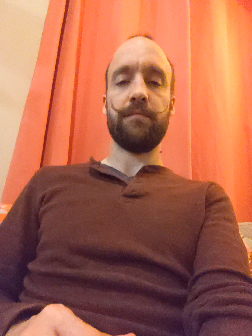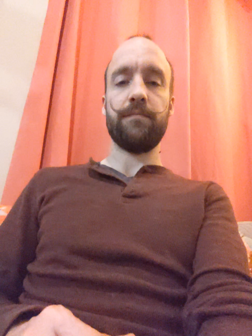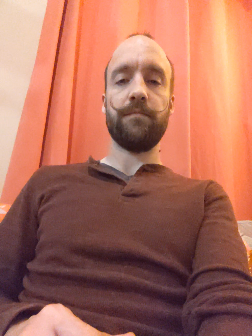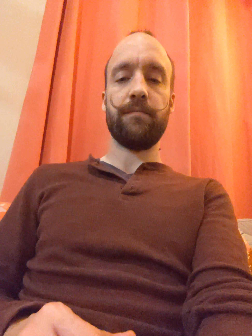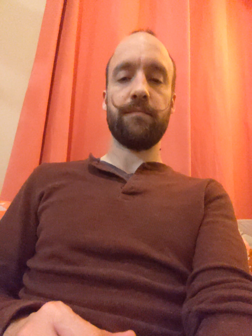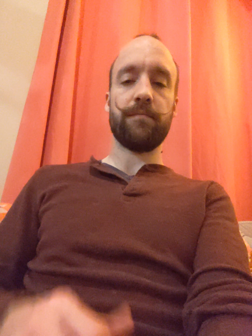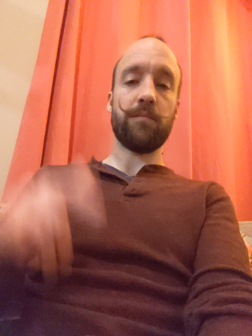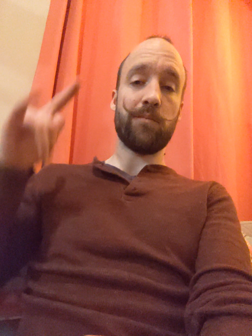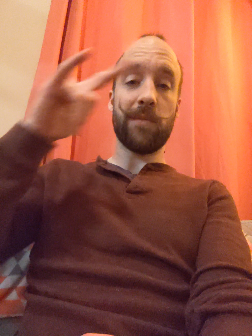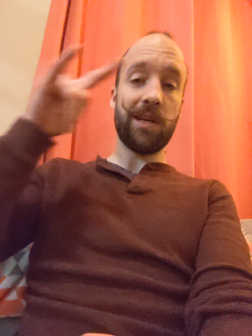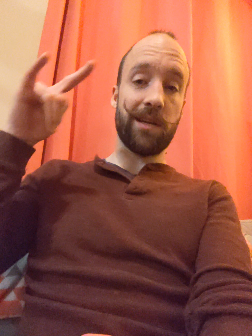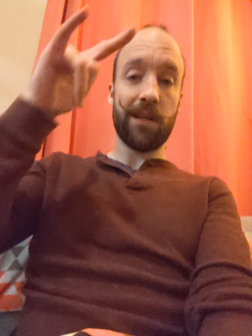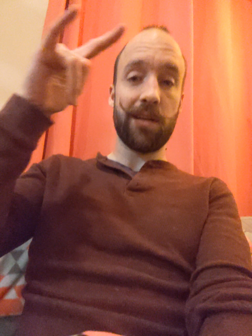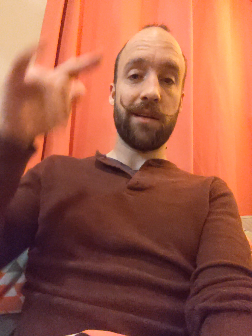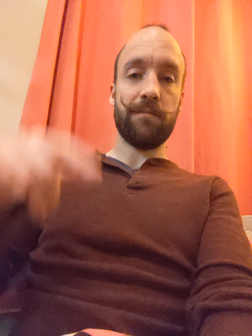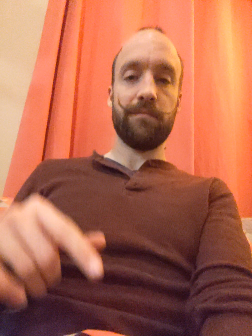airplane